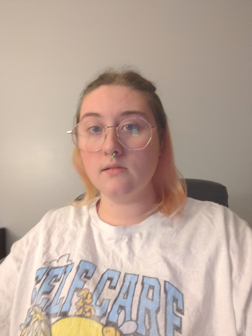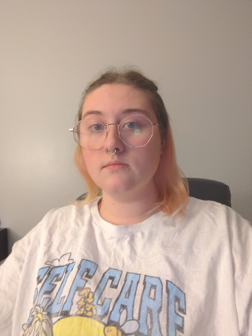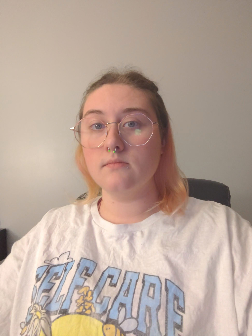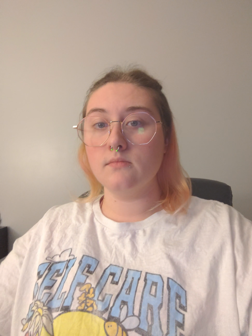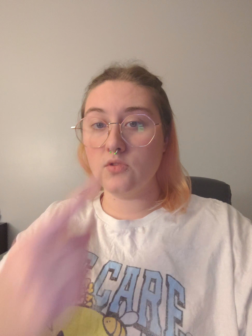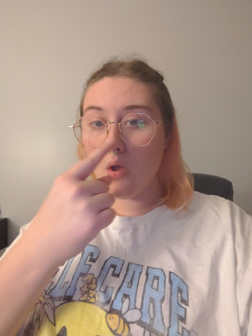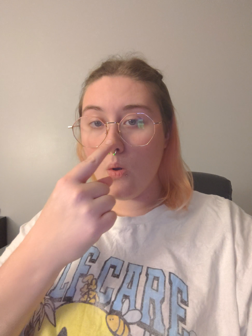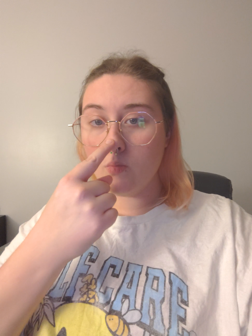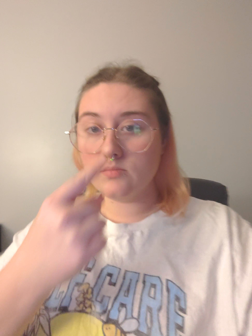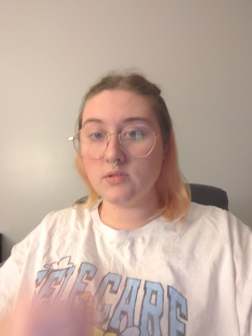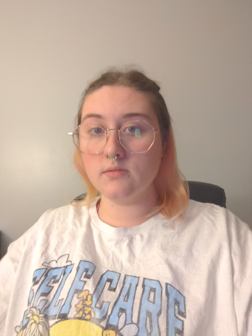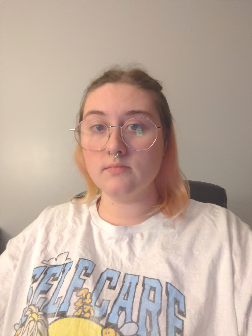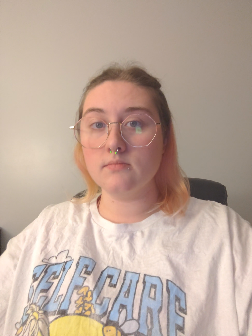nose